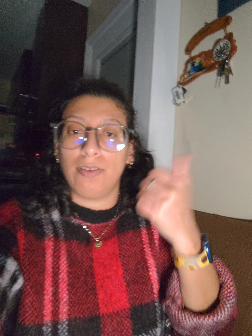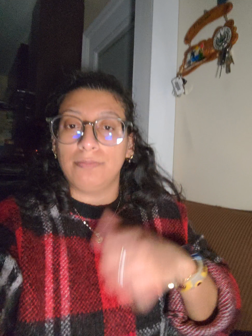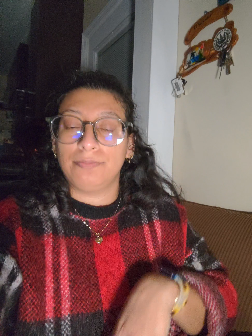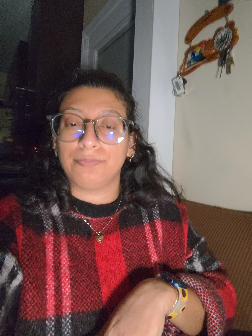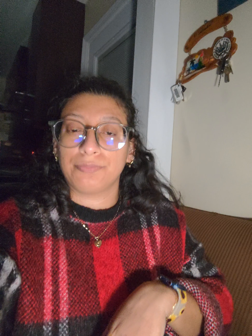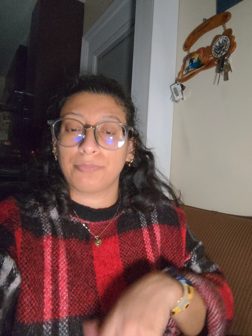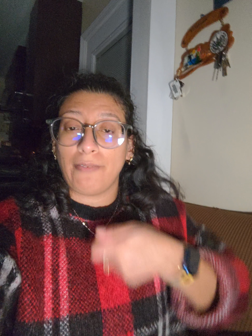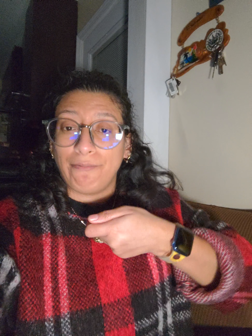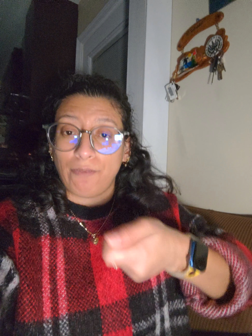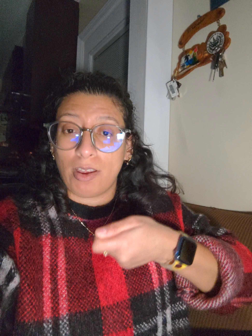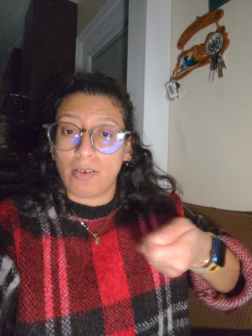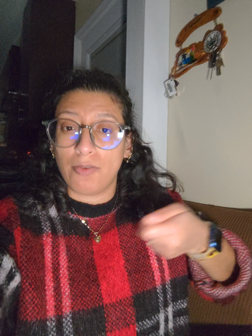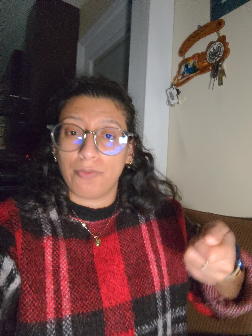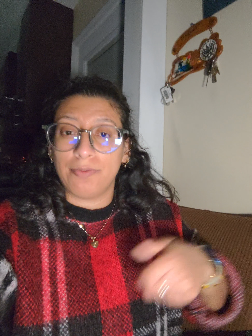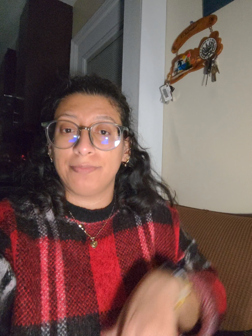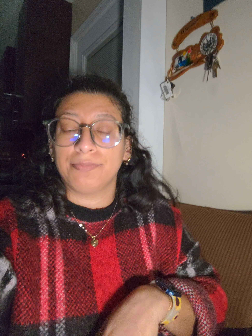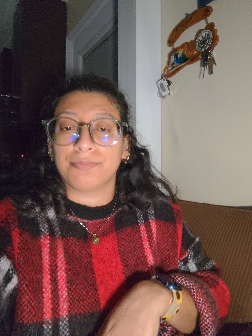vacuum